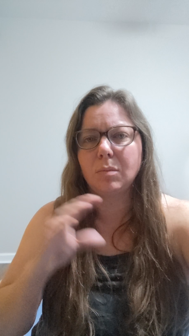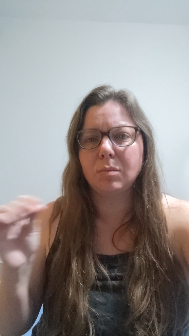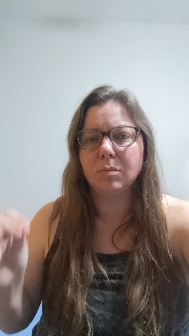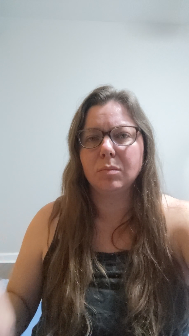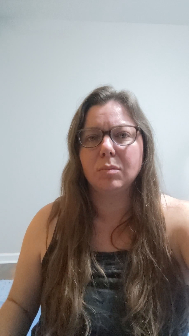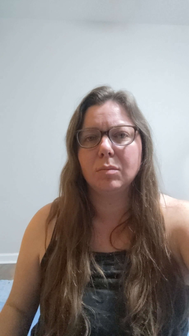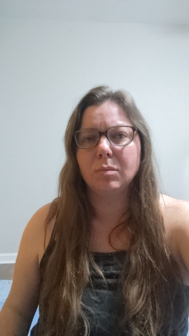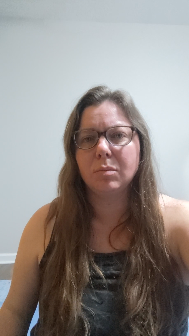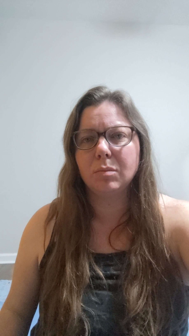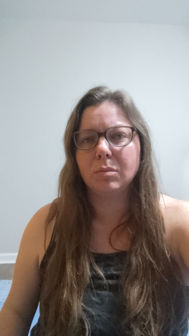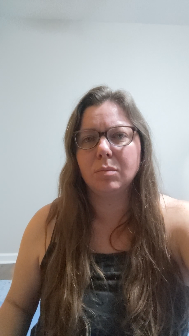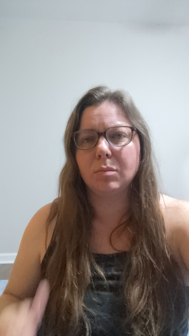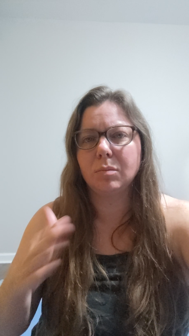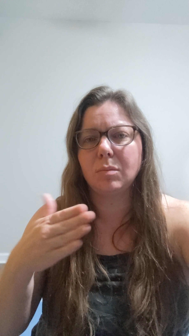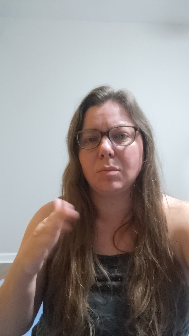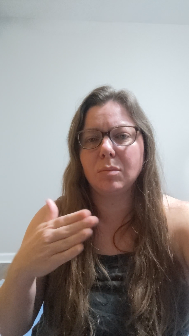share